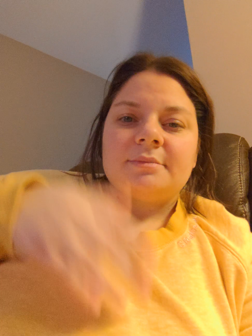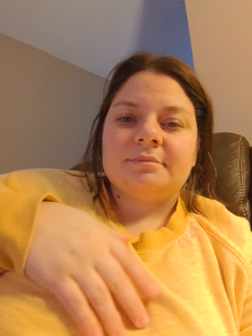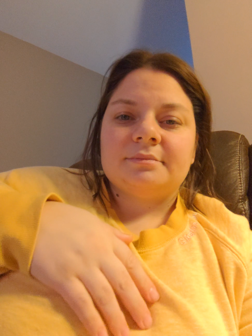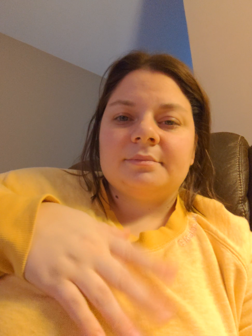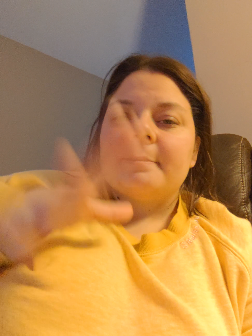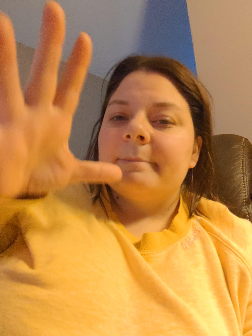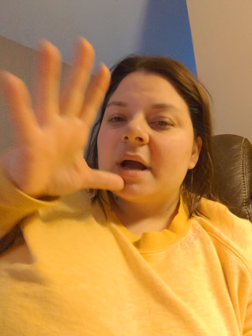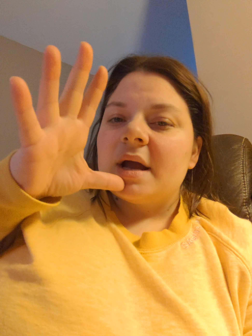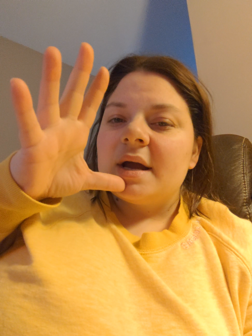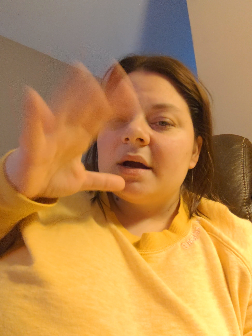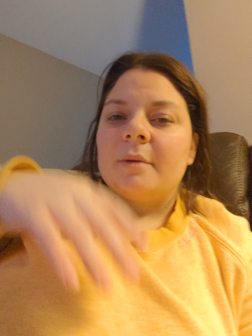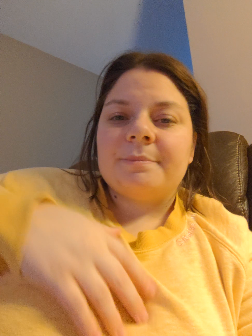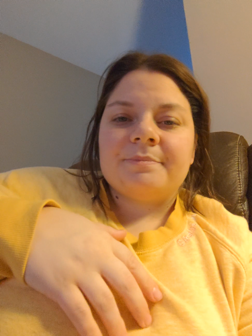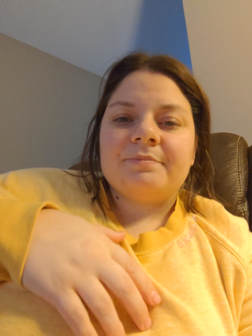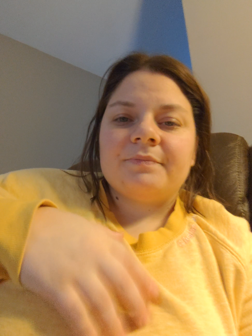mom